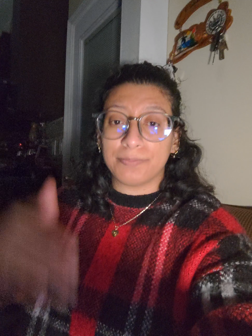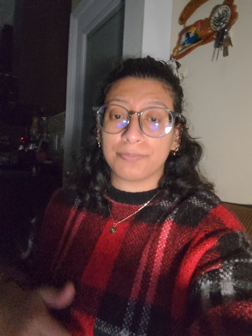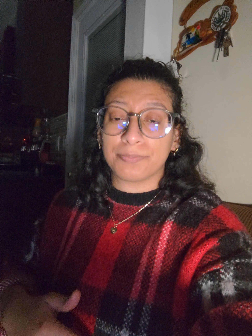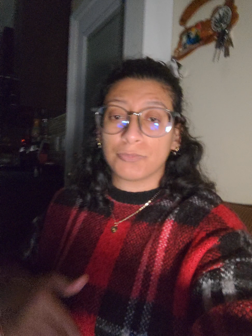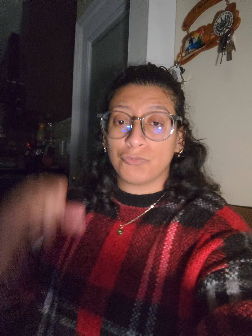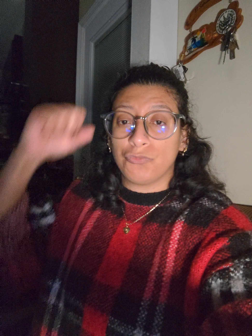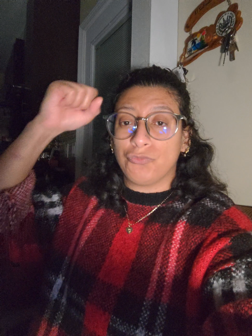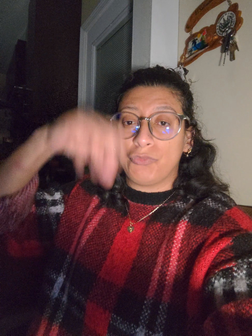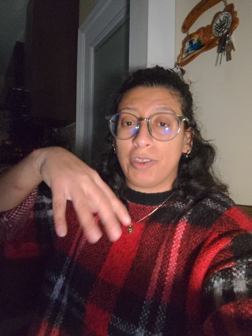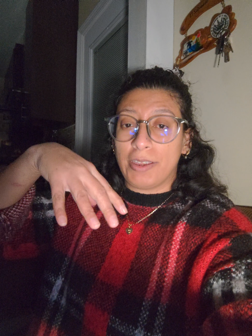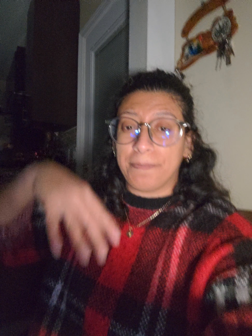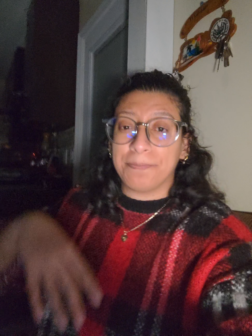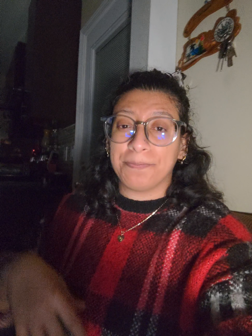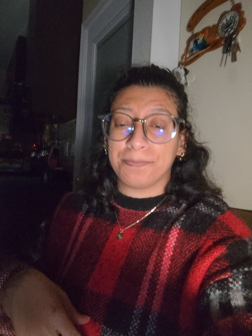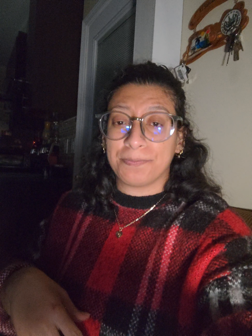drop